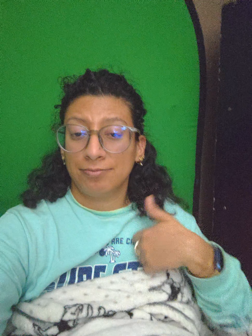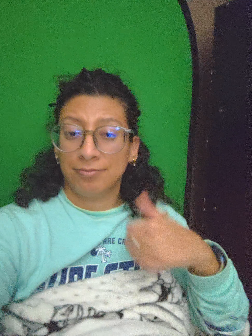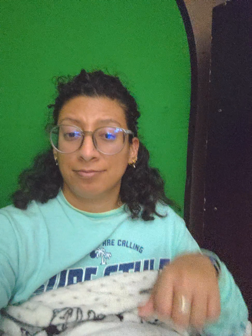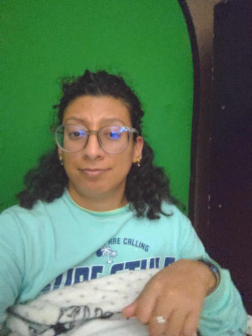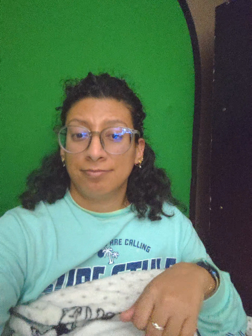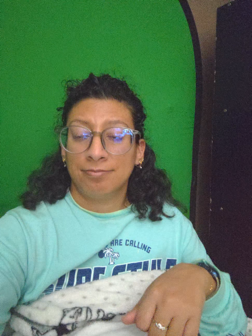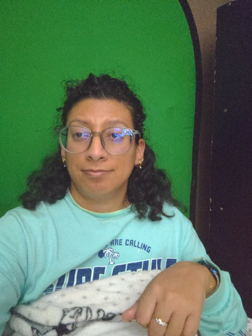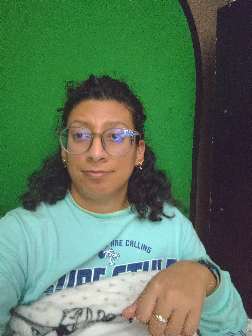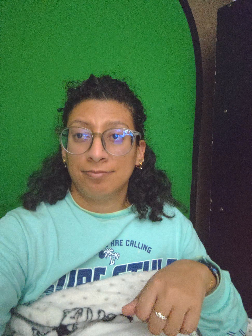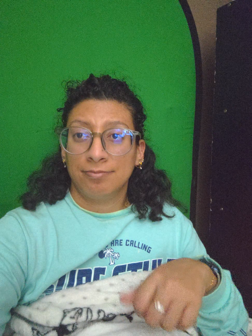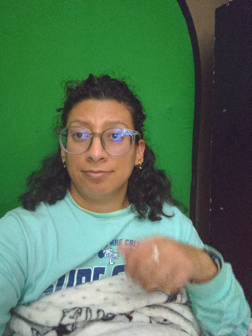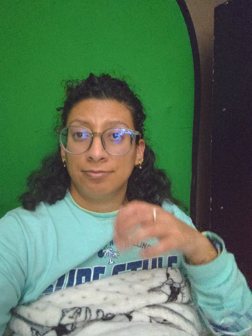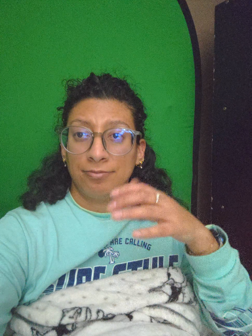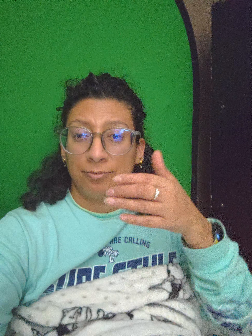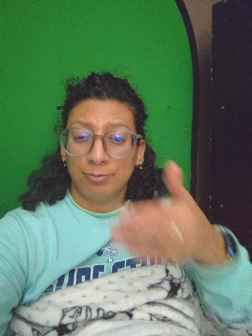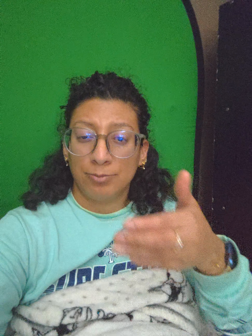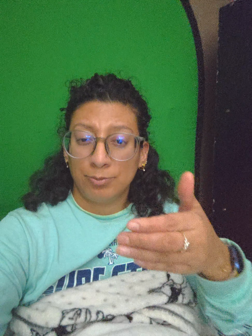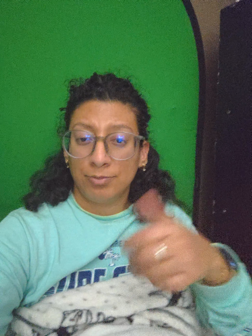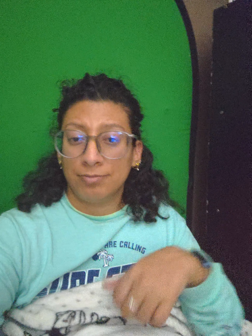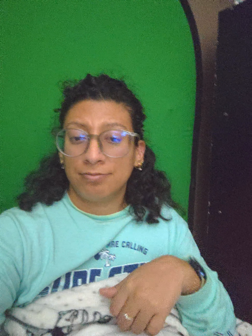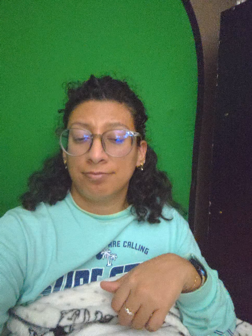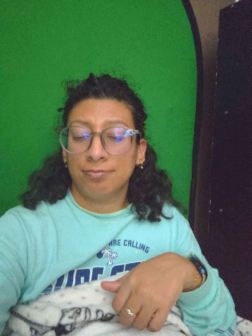close